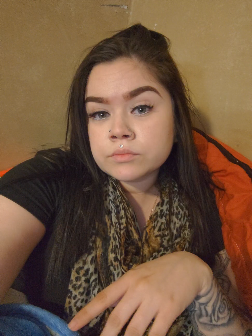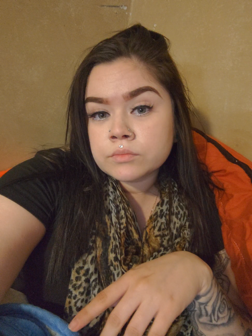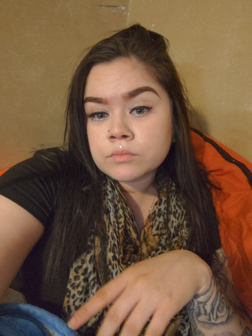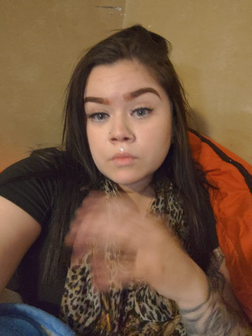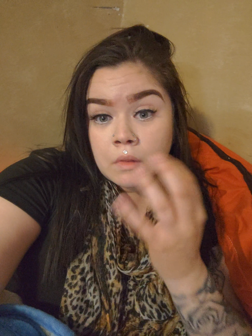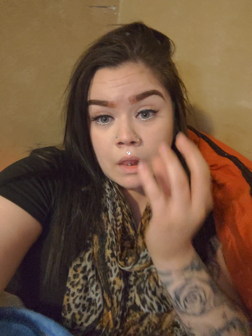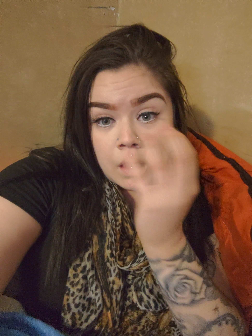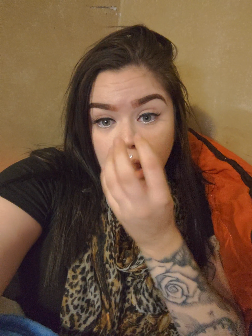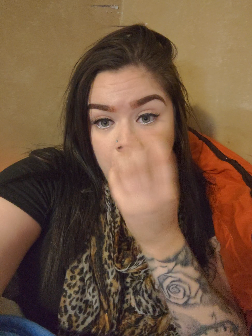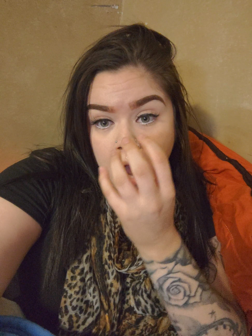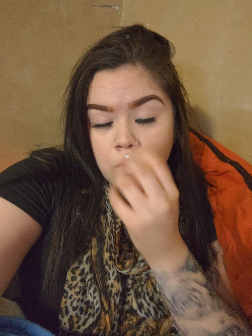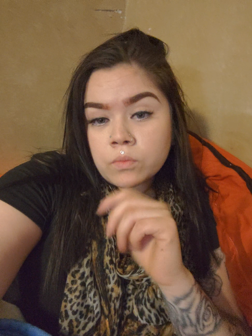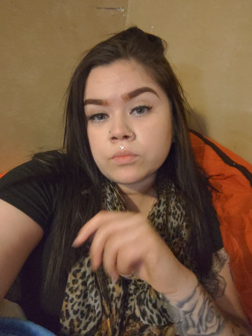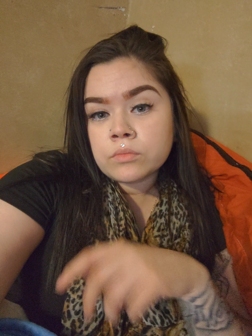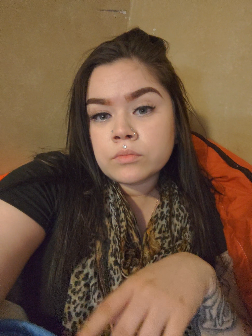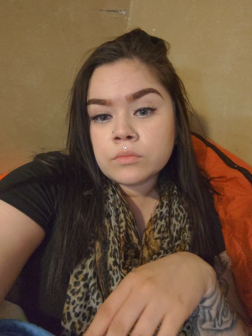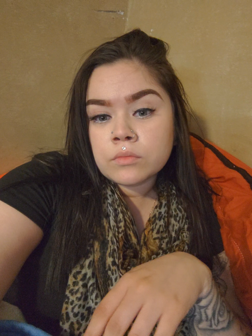clown